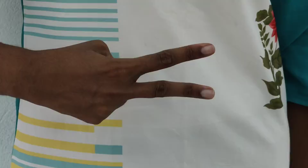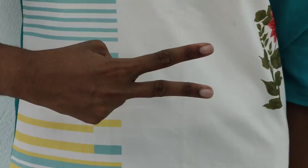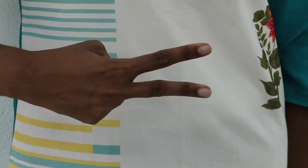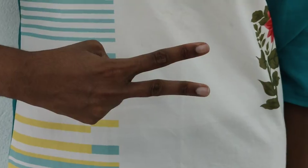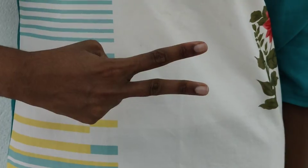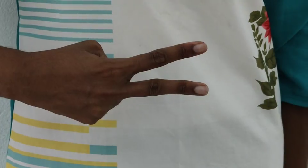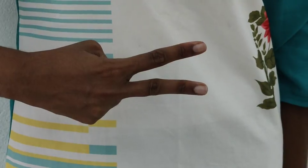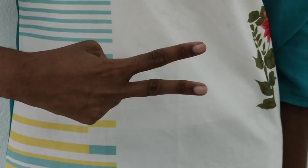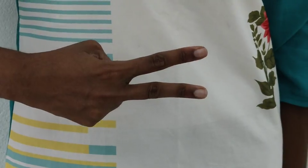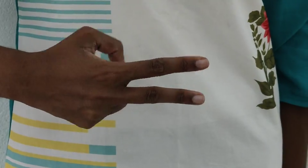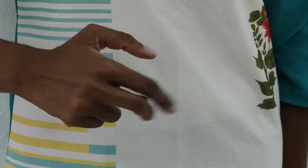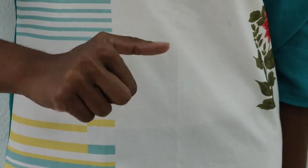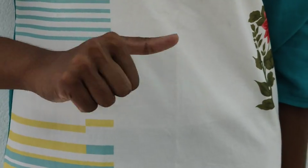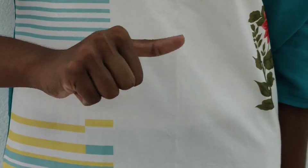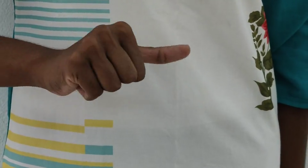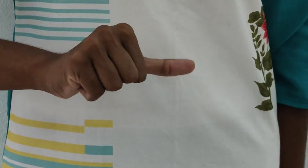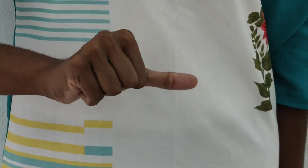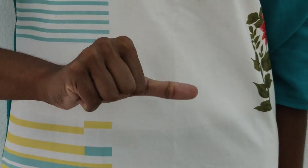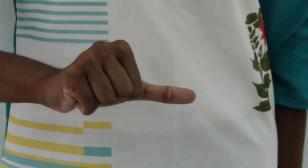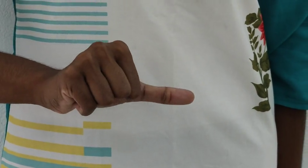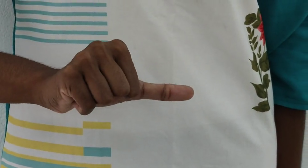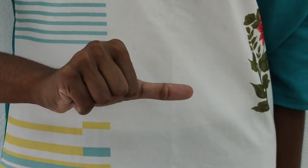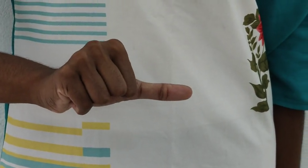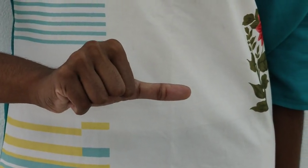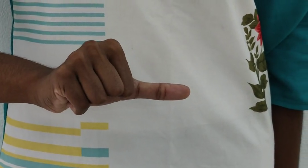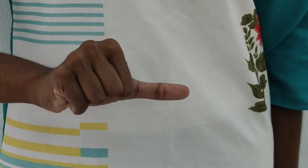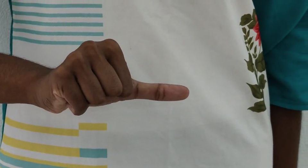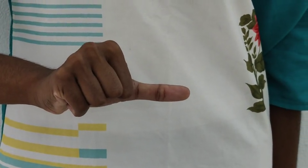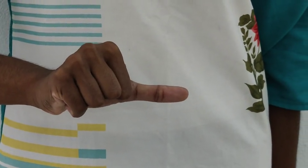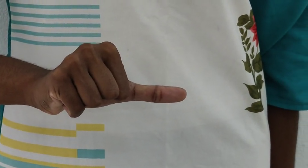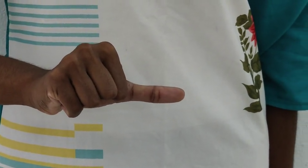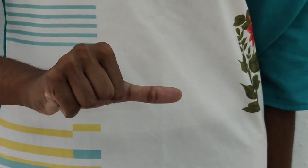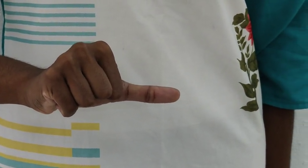ഐ